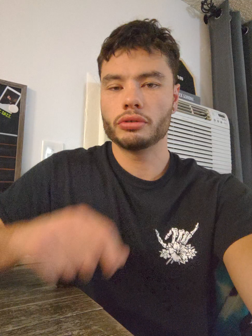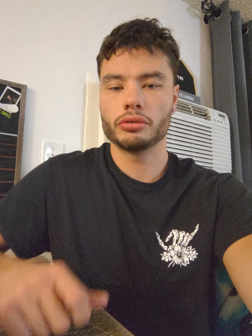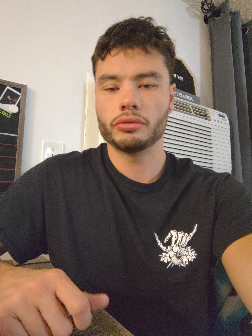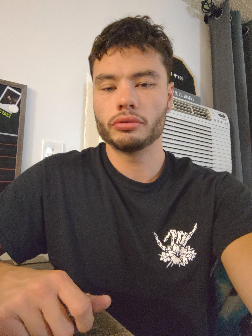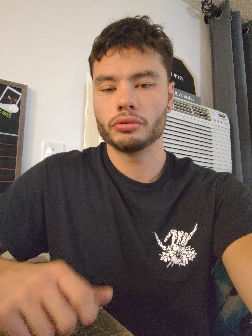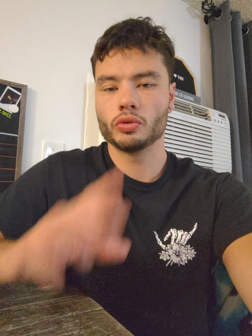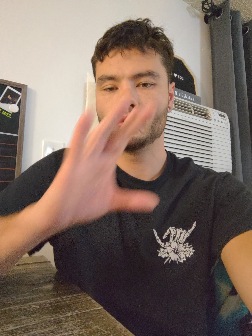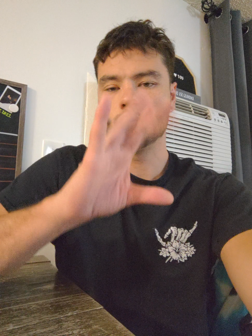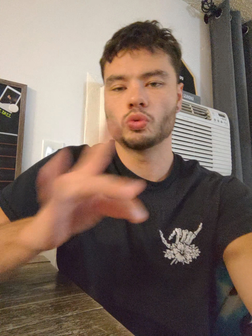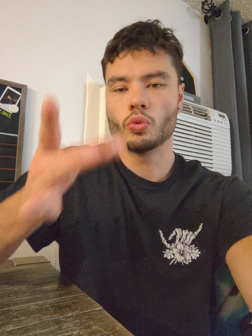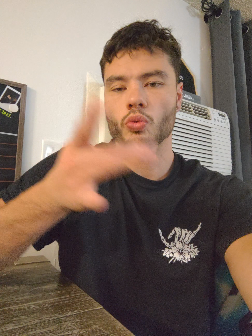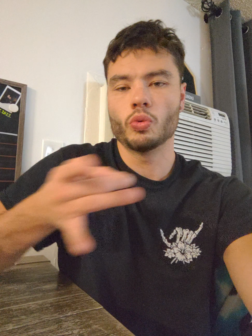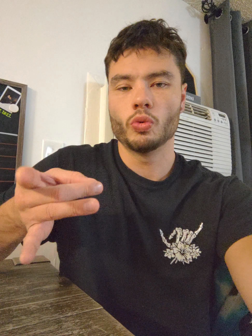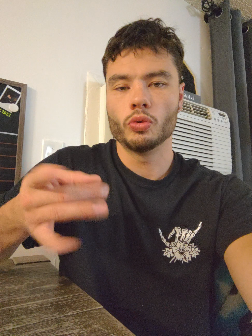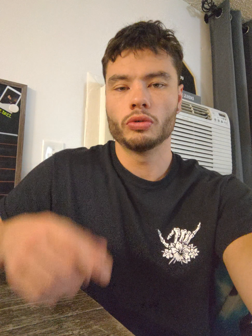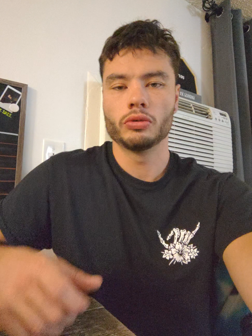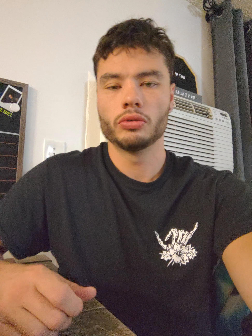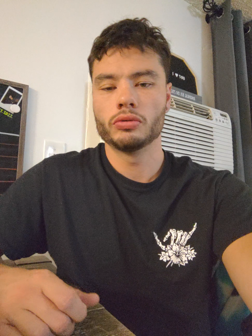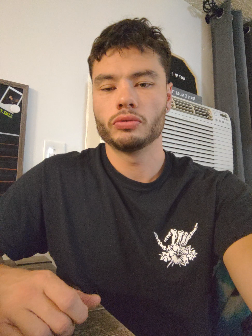story